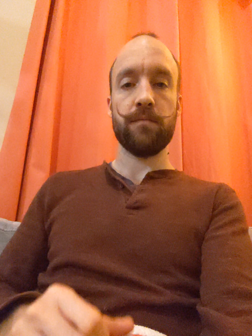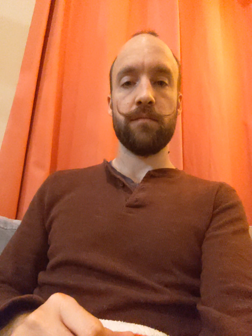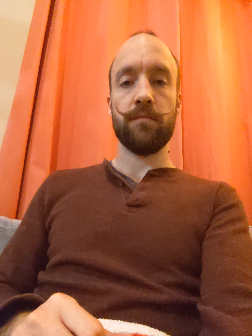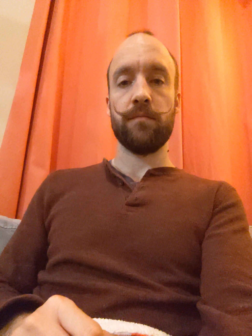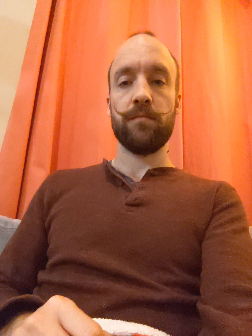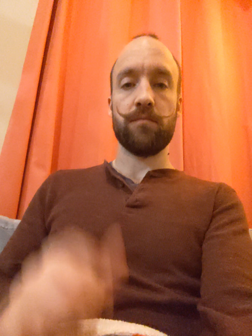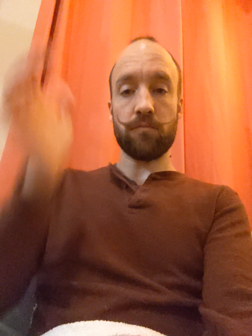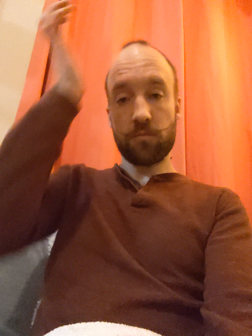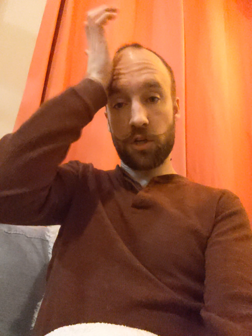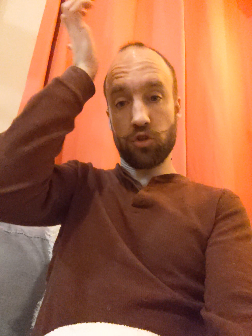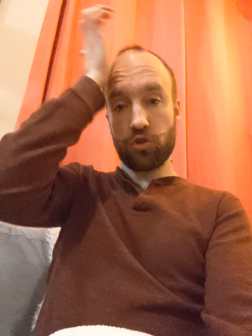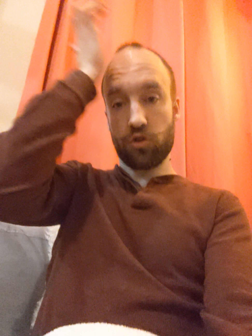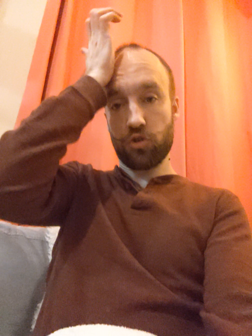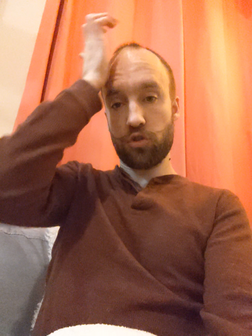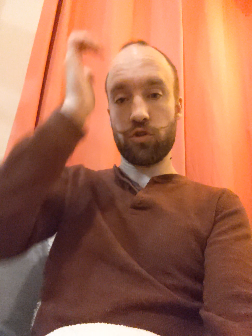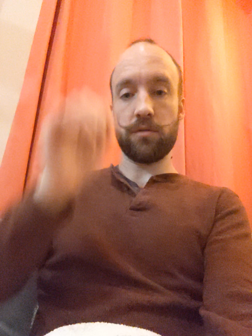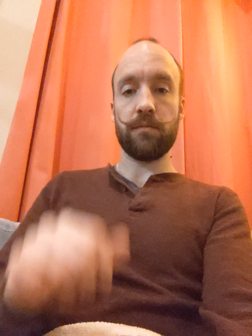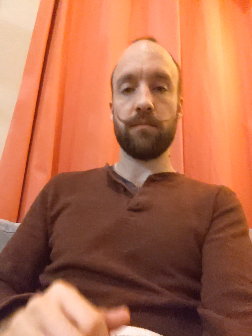garbage